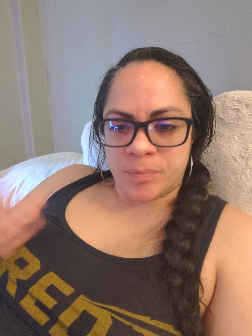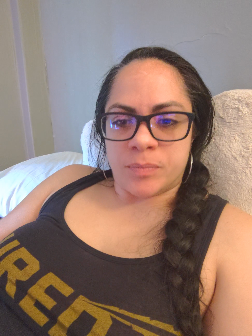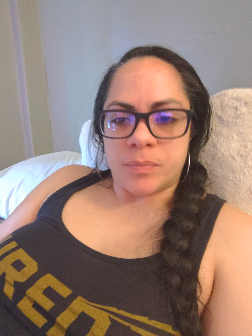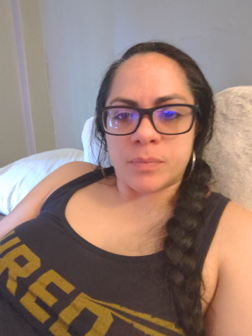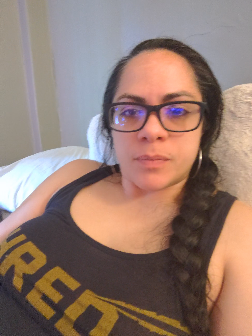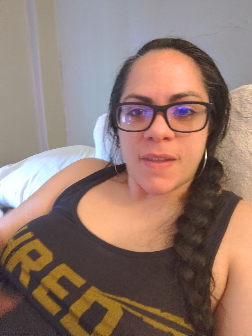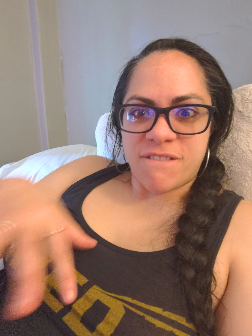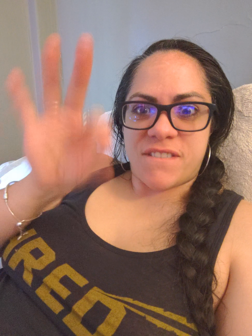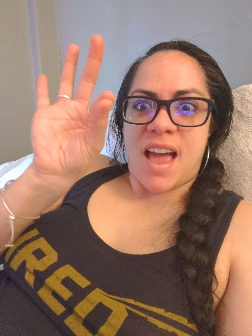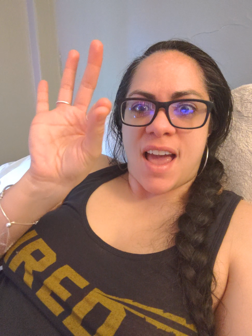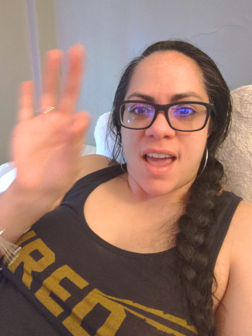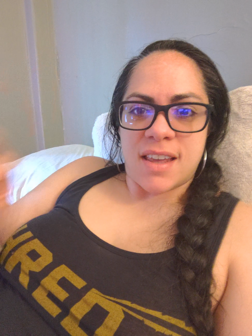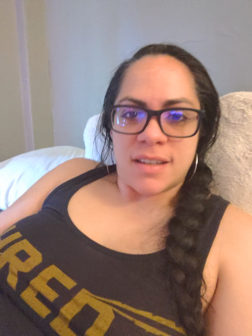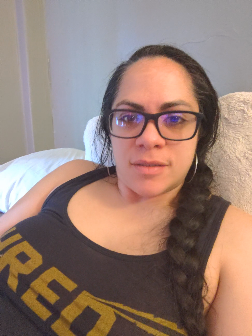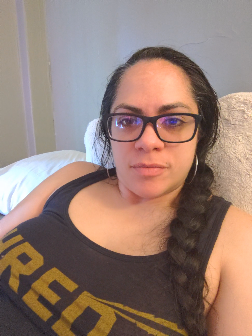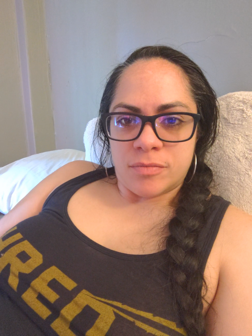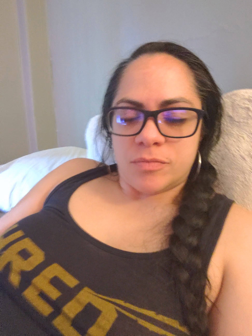find